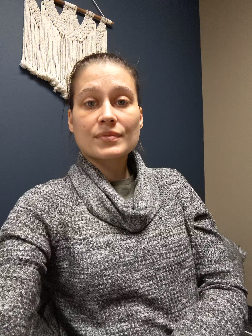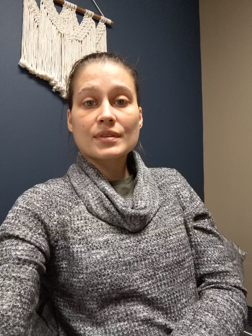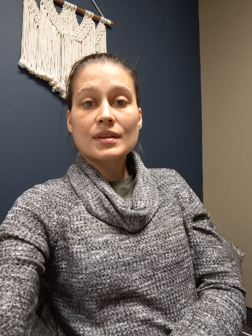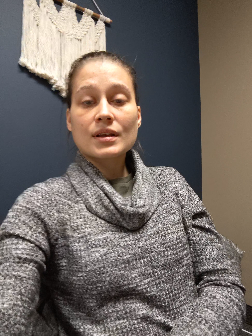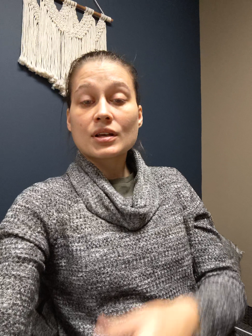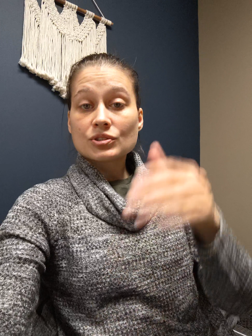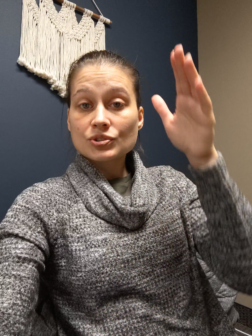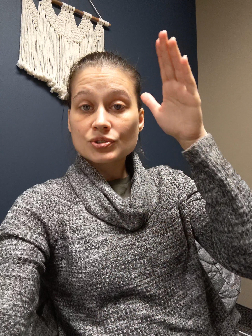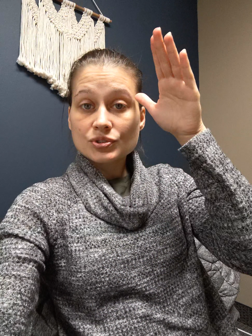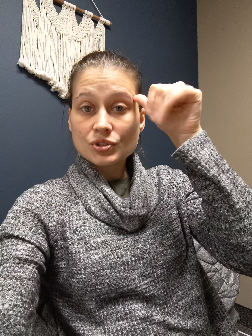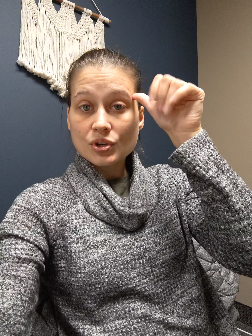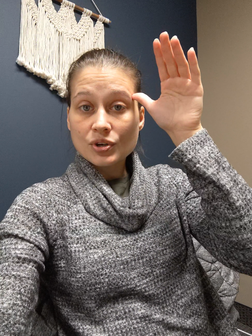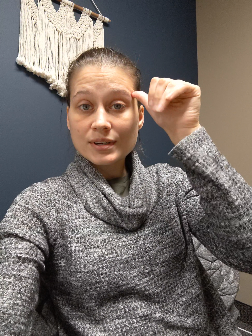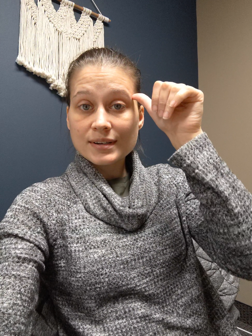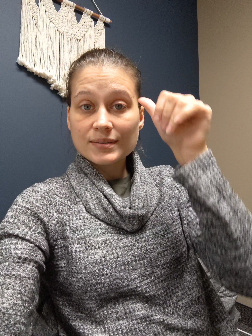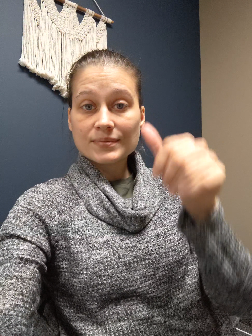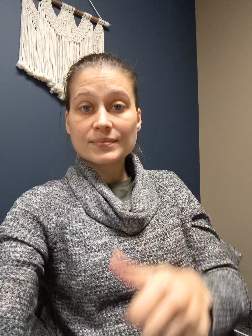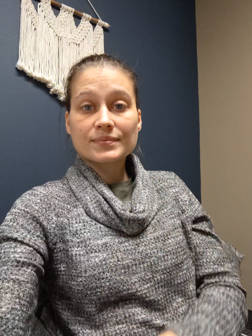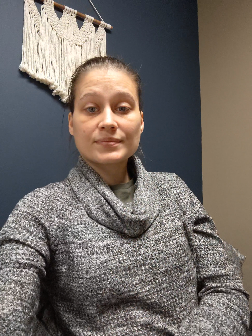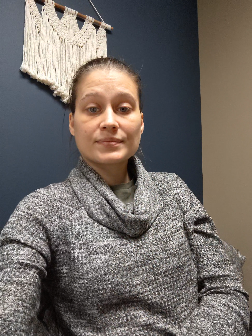donkey